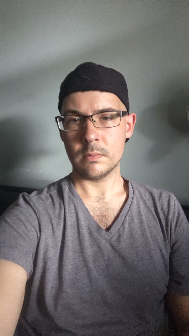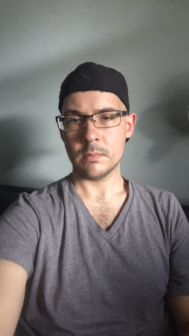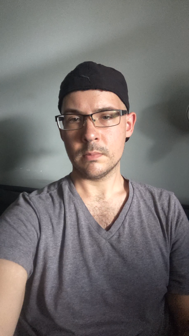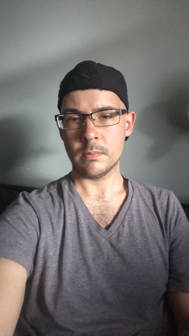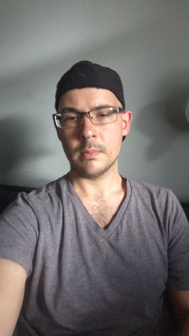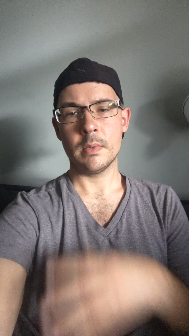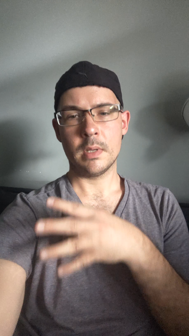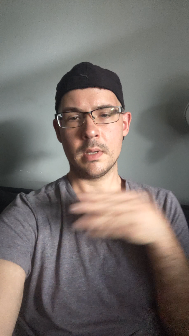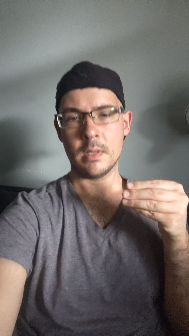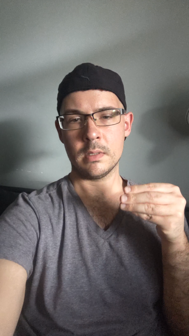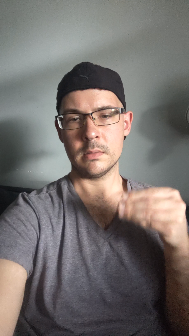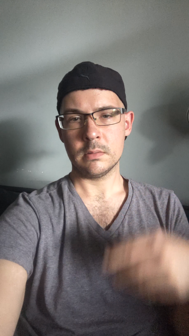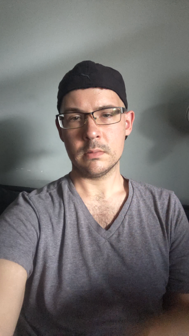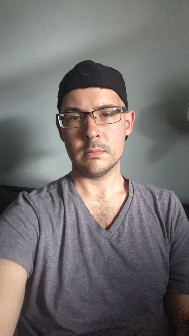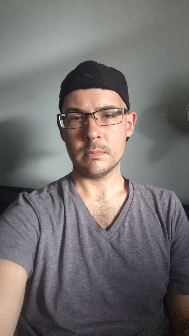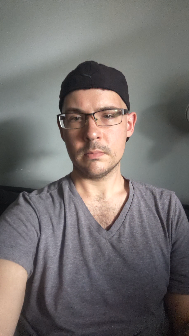and